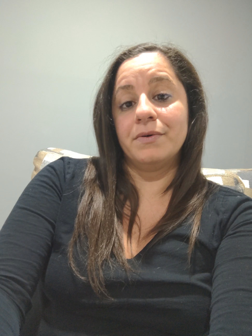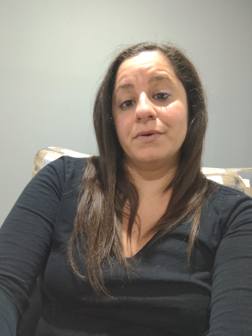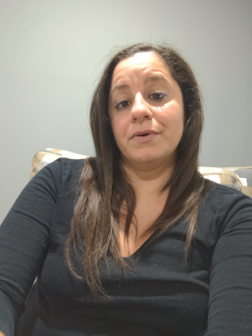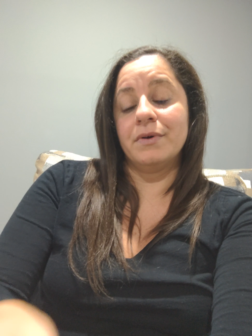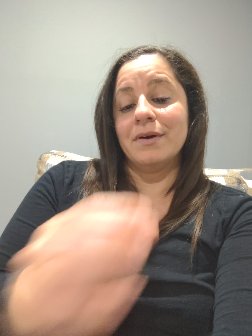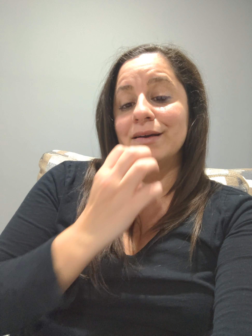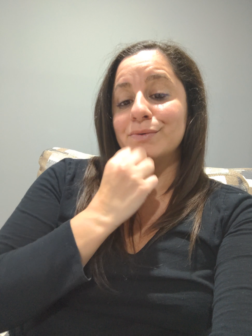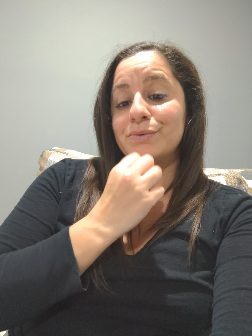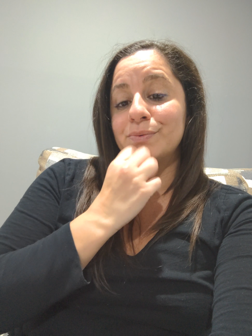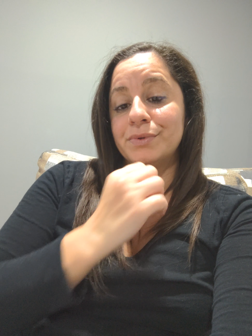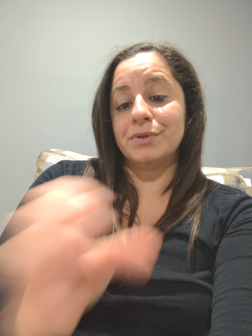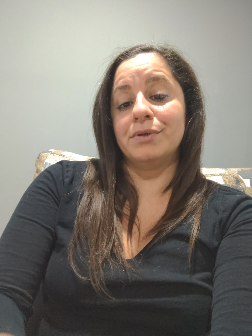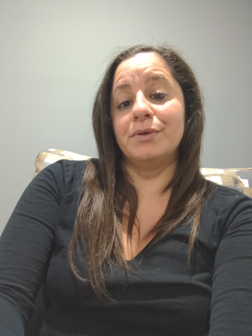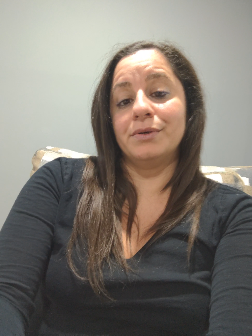underwear